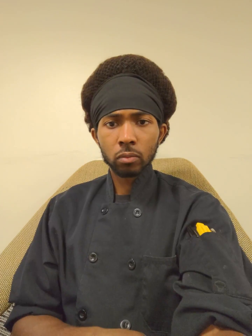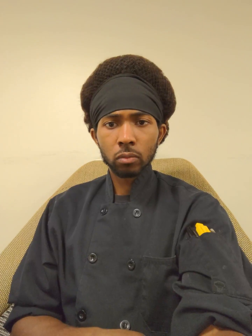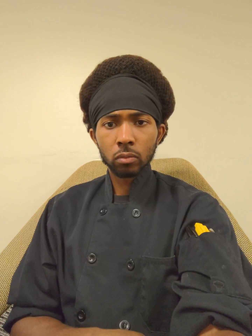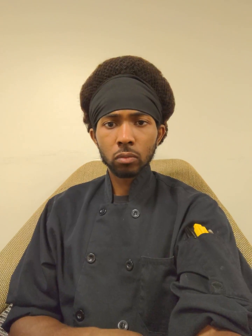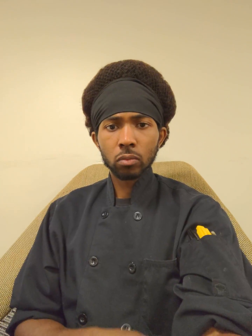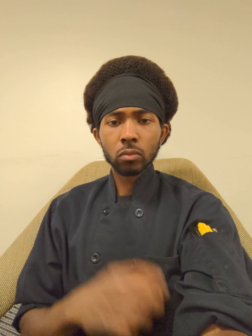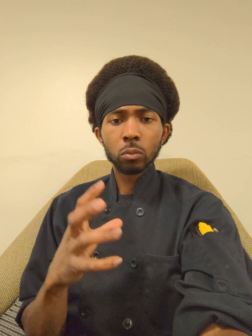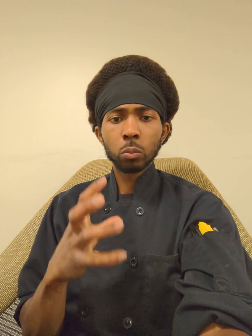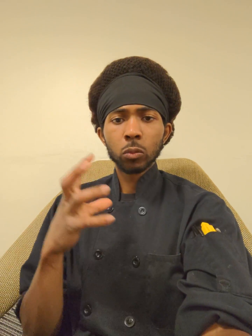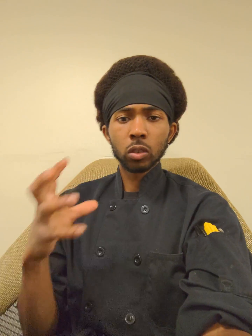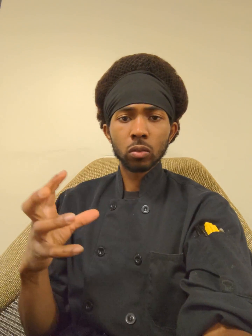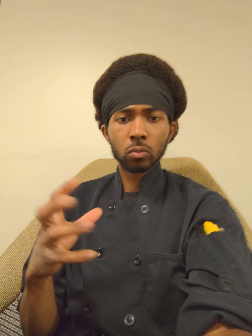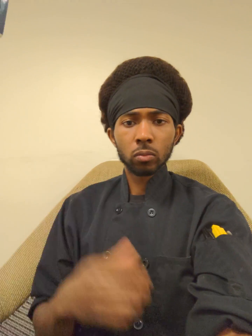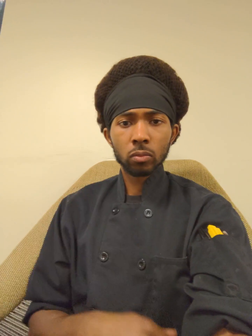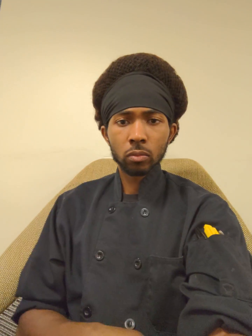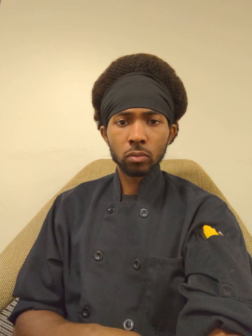much